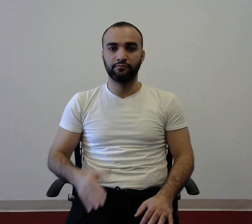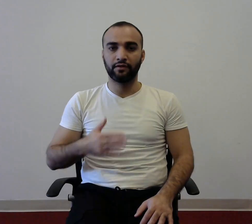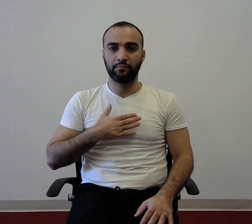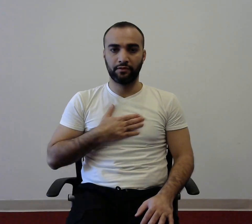mən